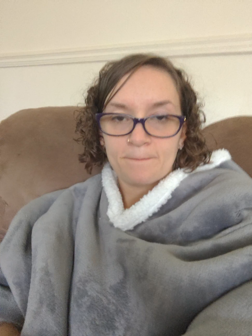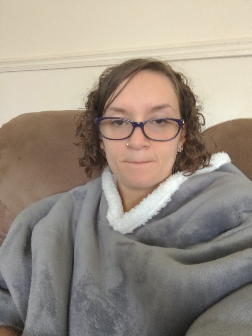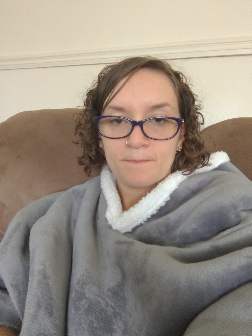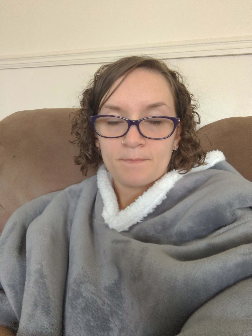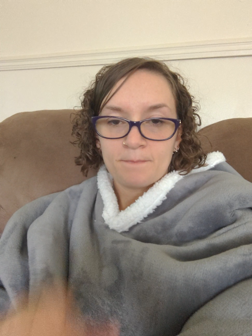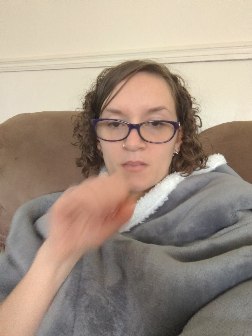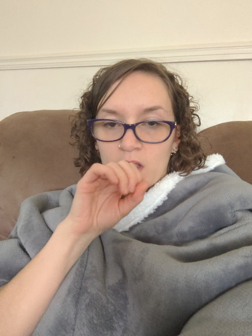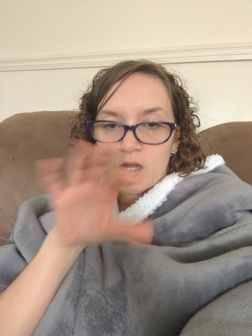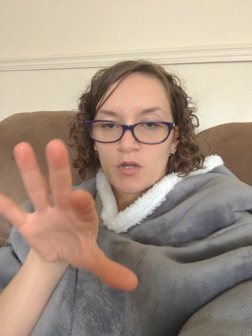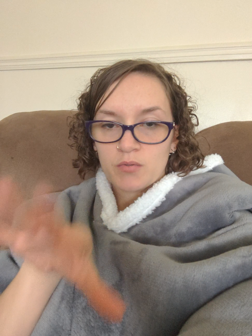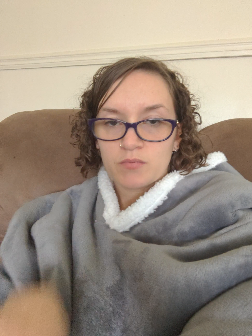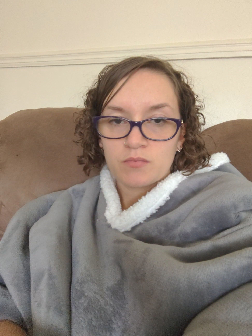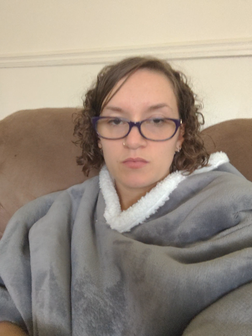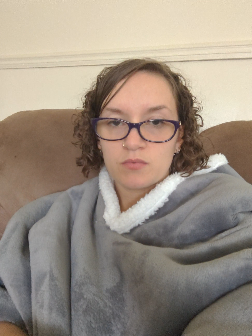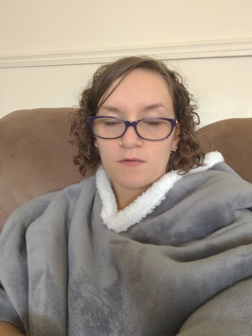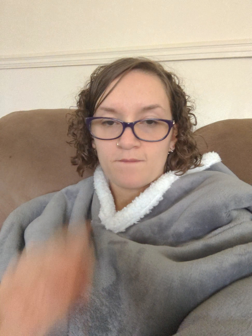blow